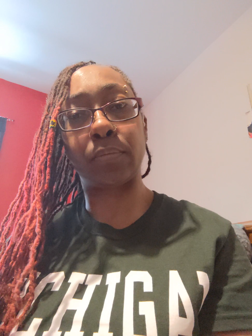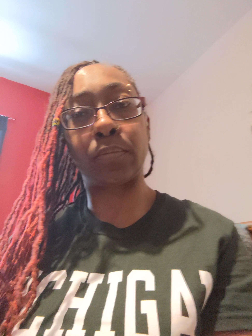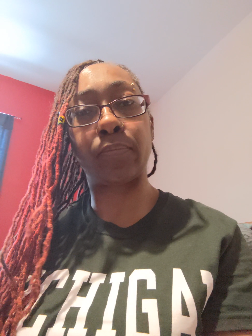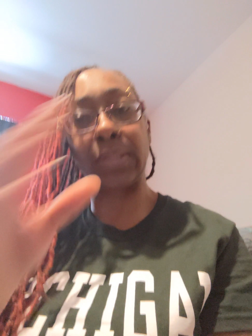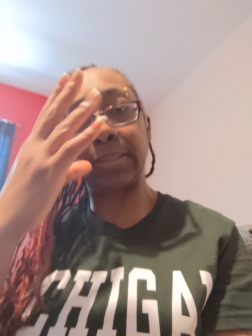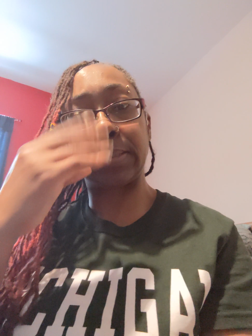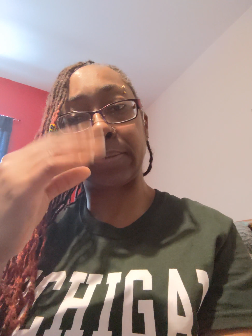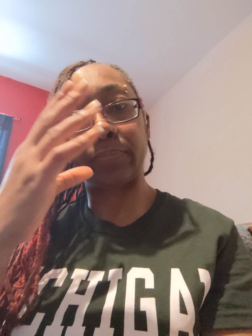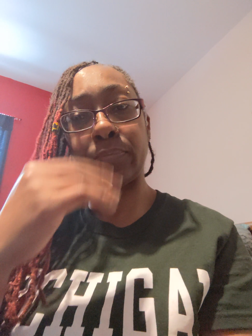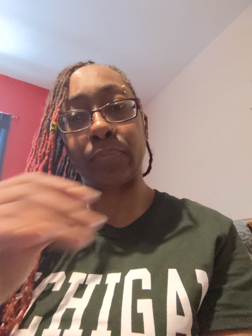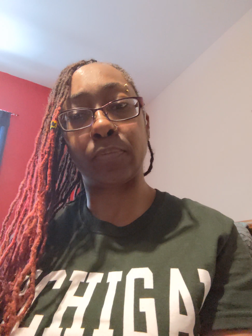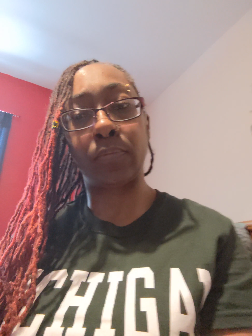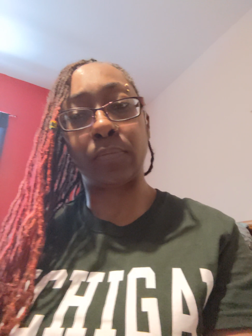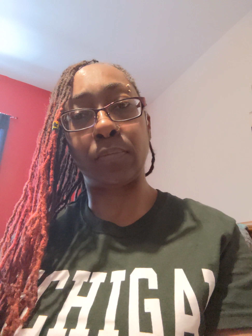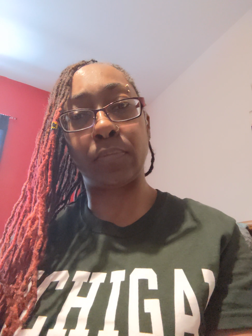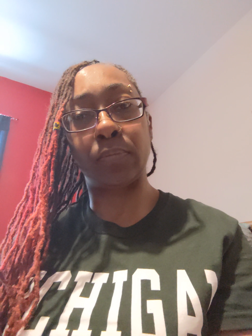sleepy